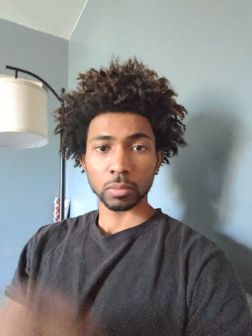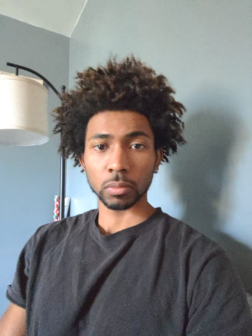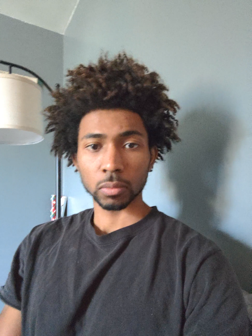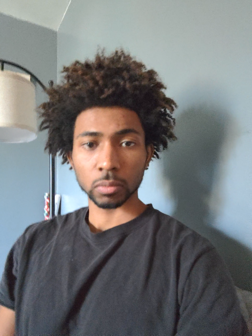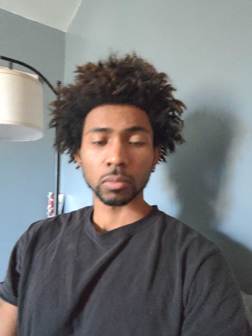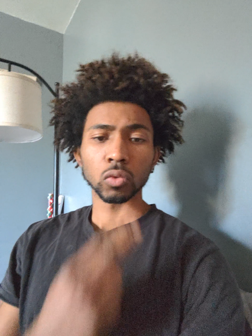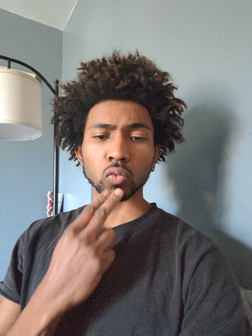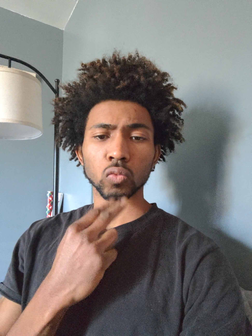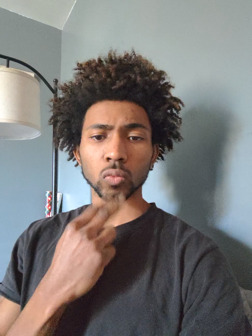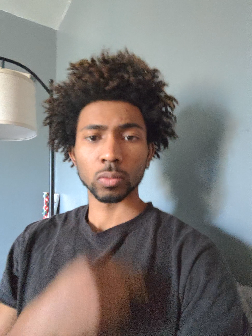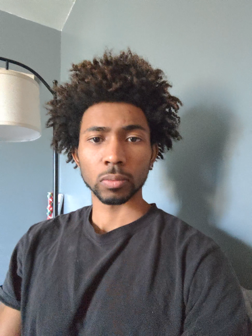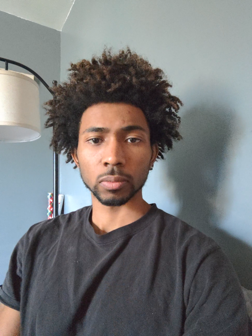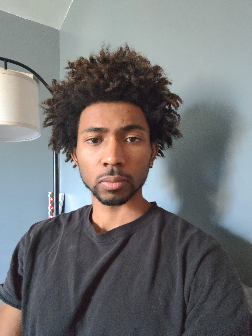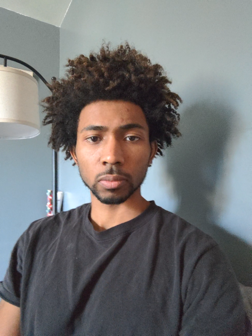cute